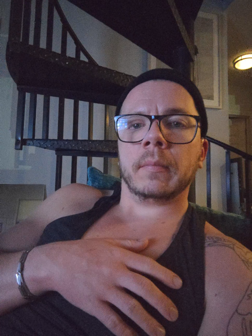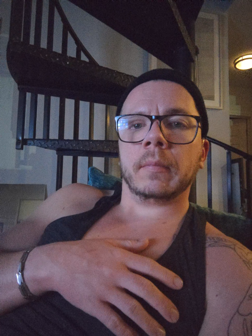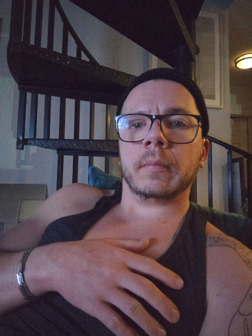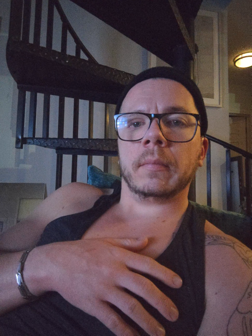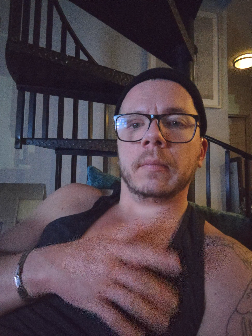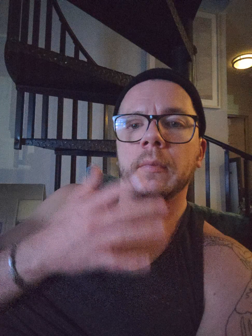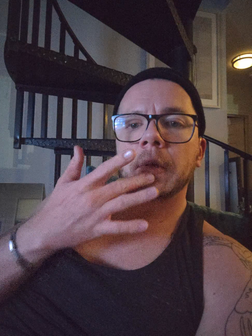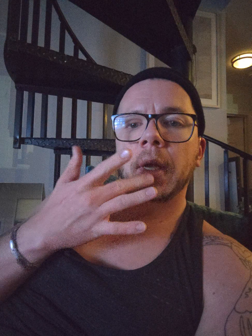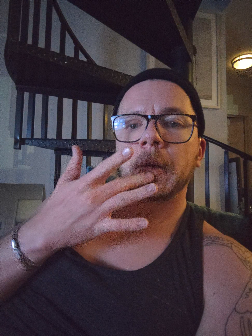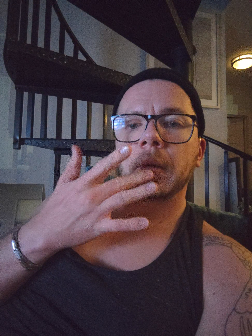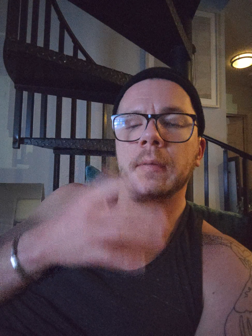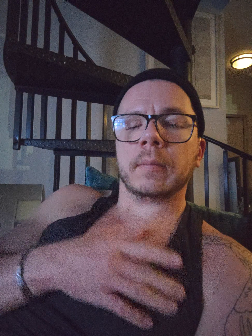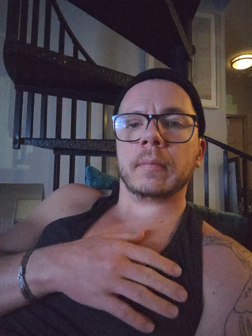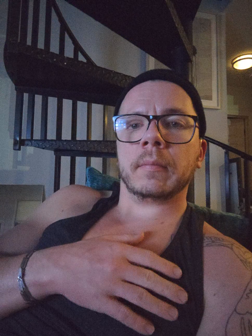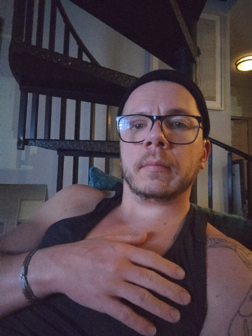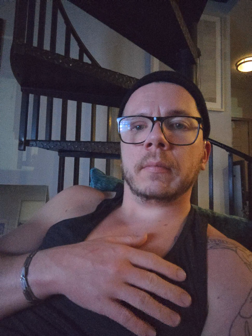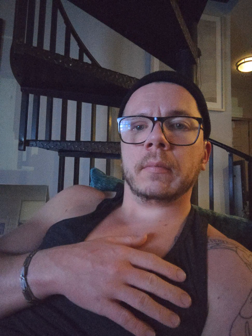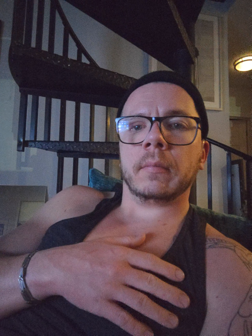taste